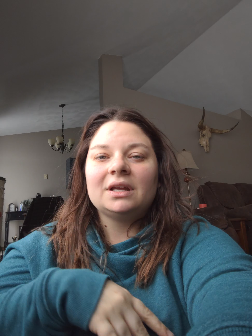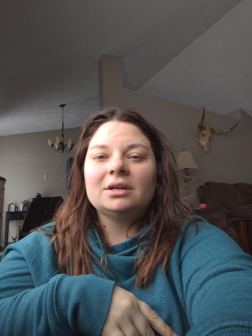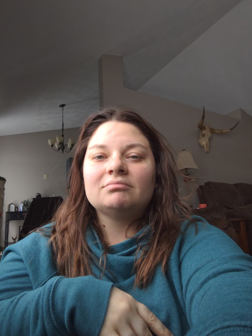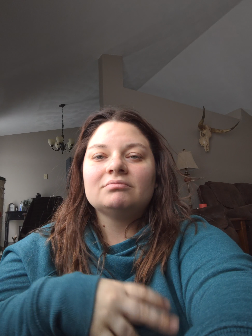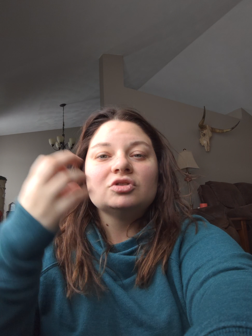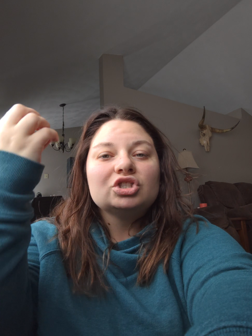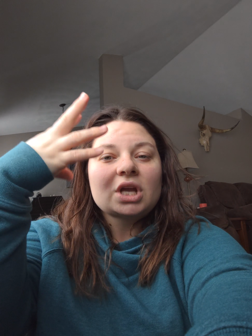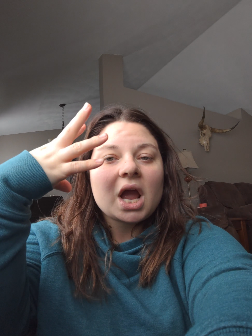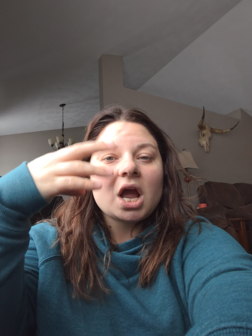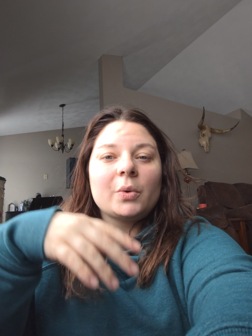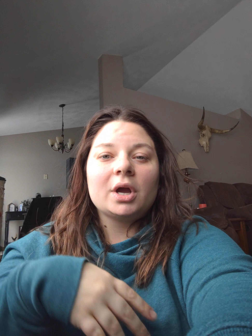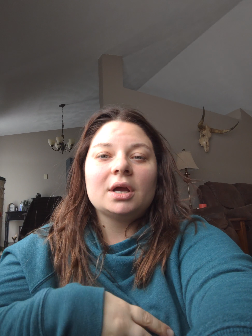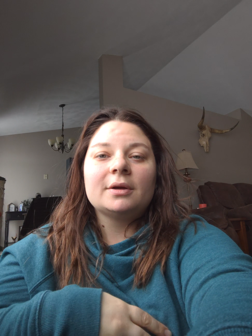shower